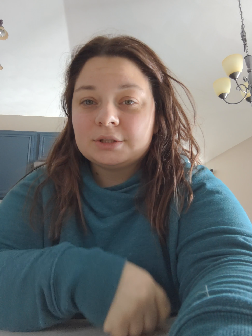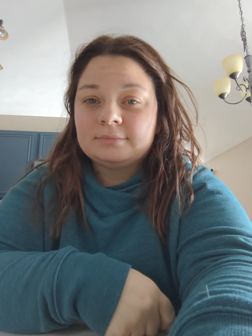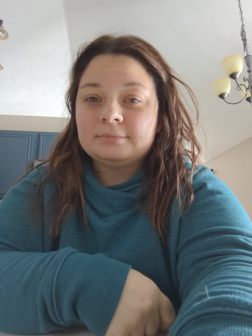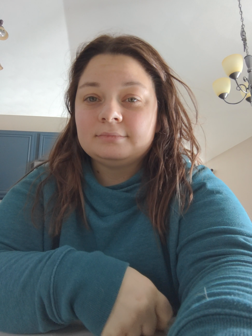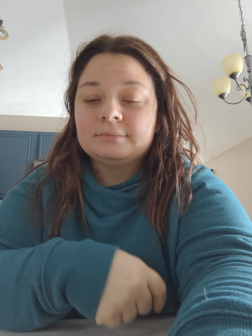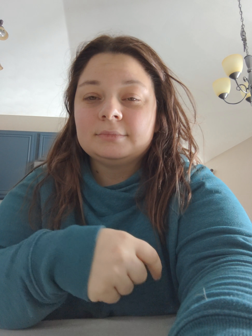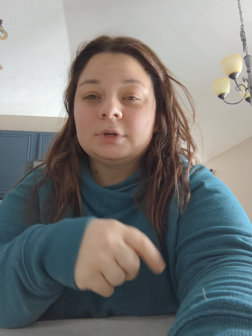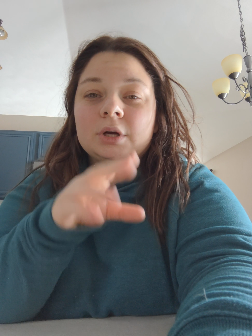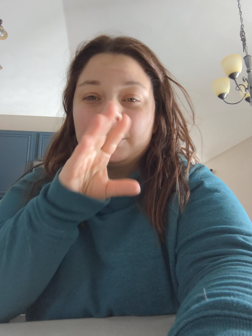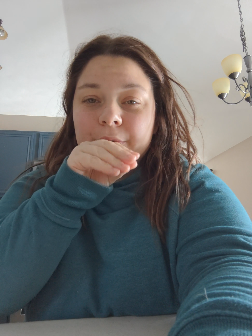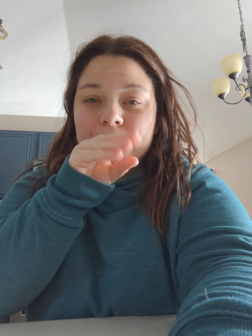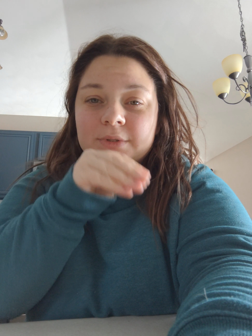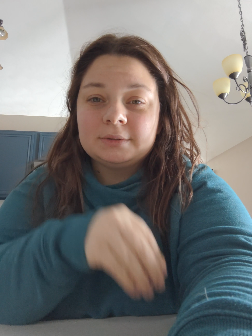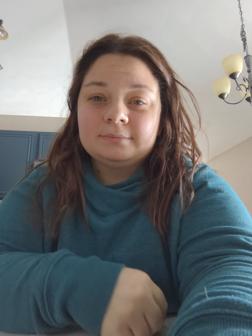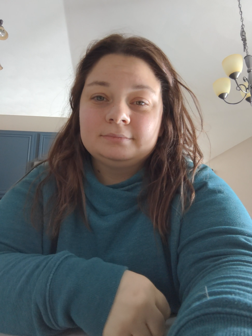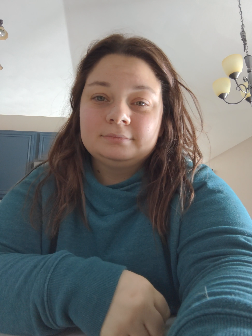goose